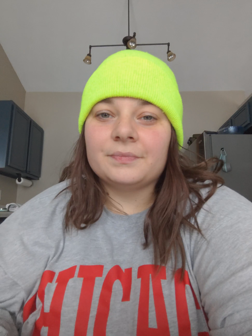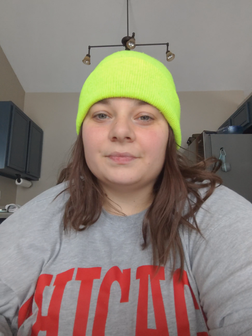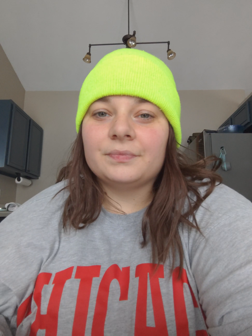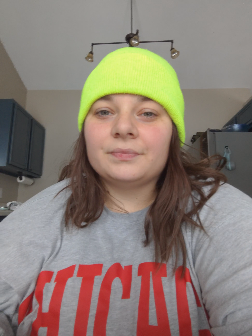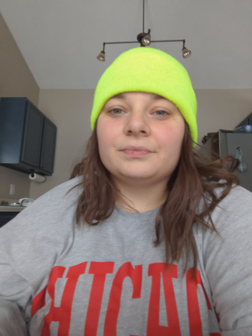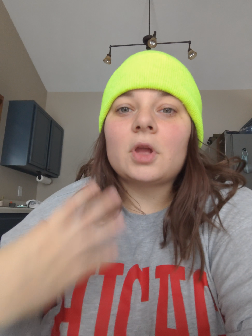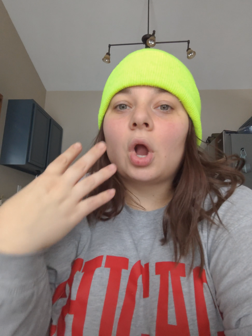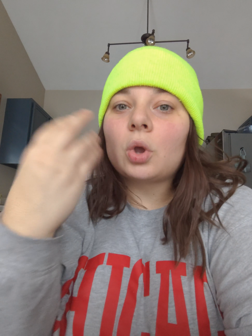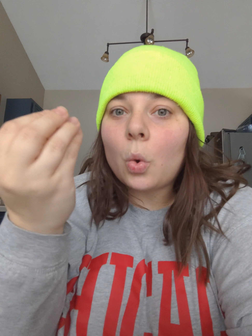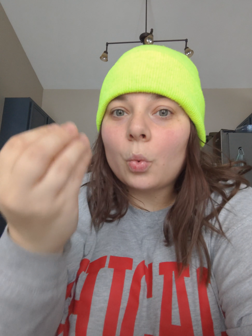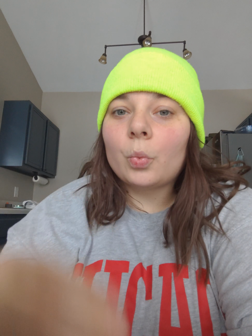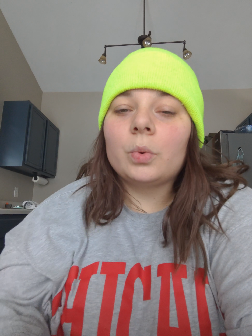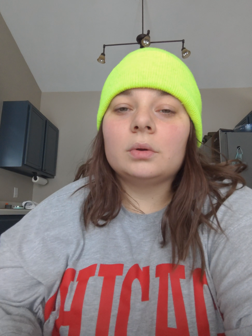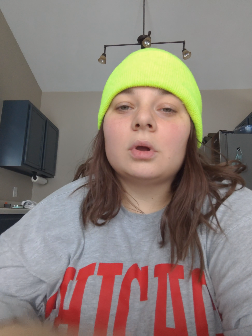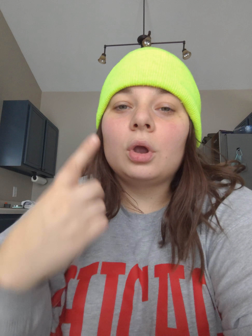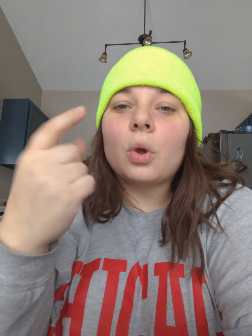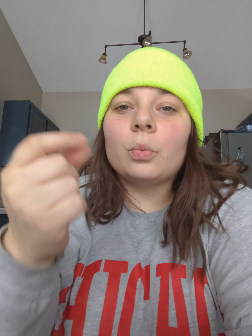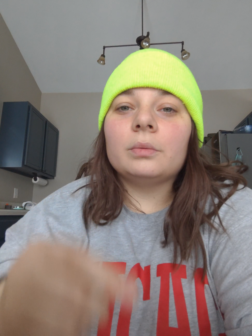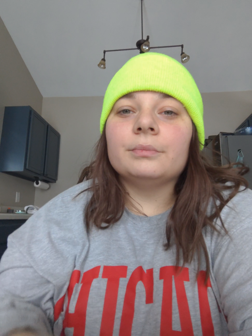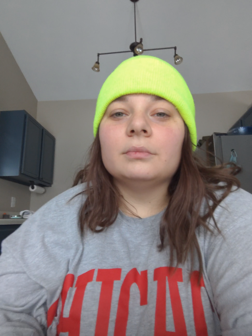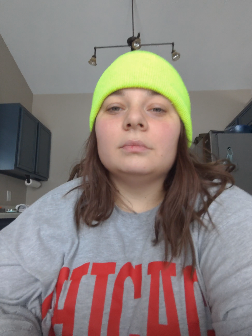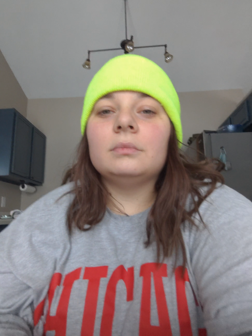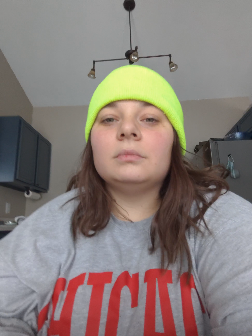go